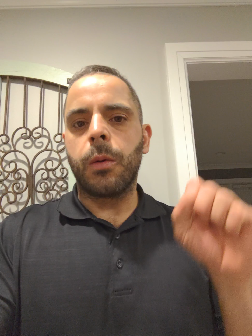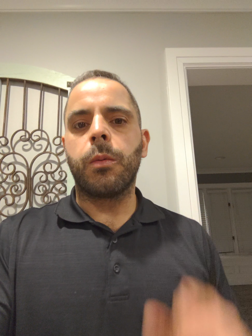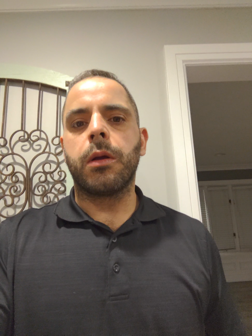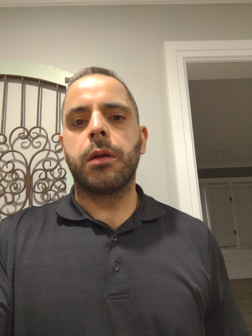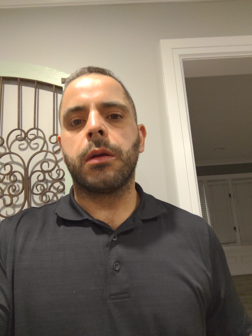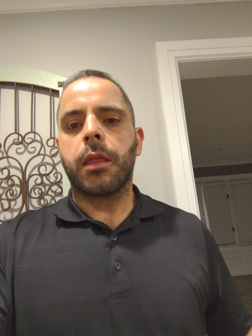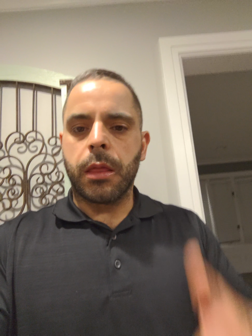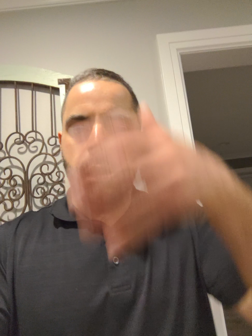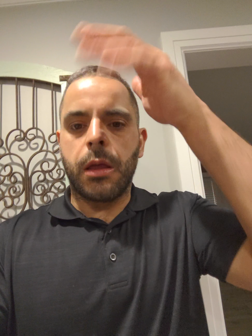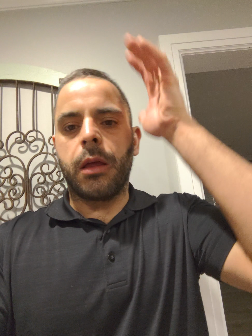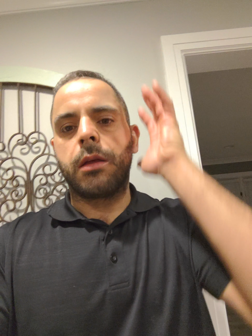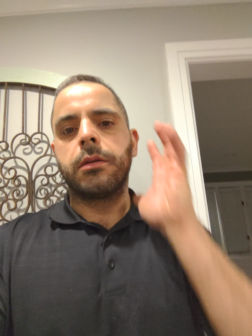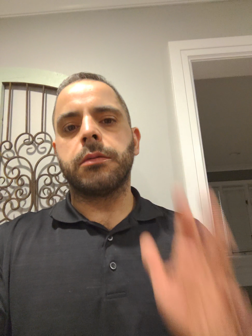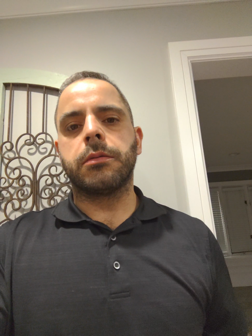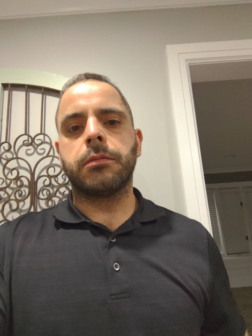lion